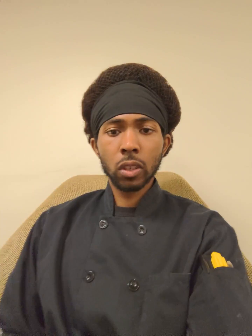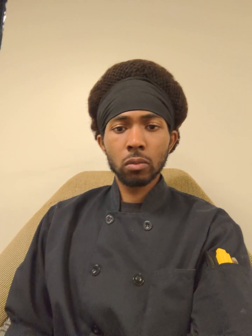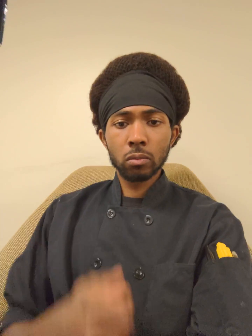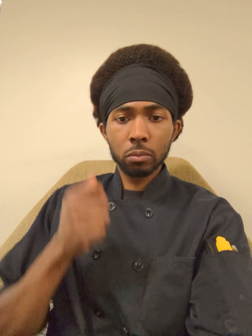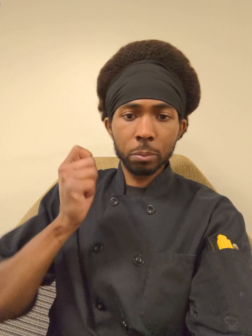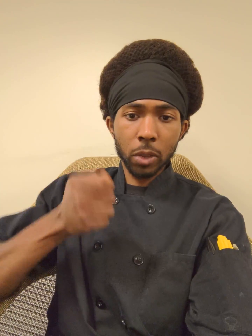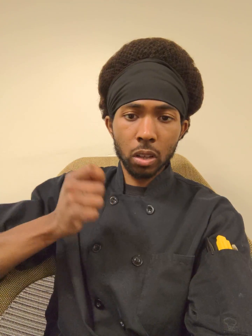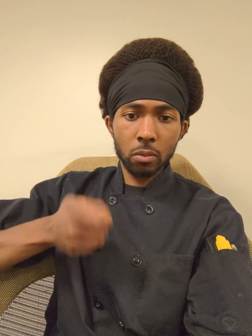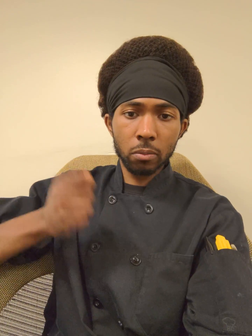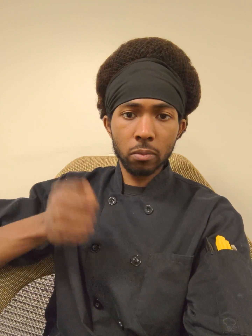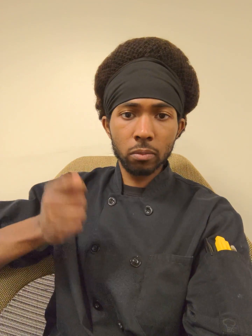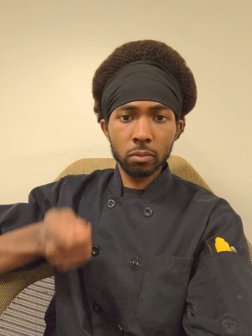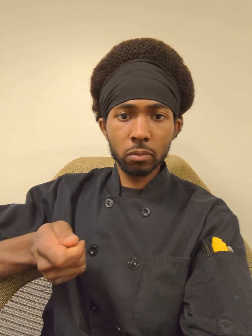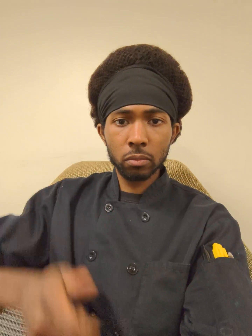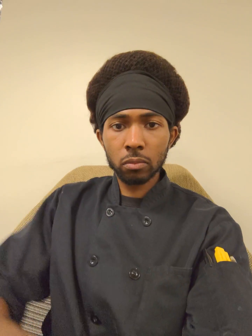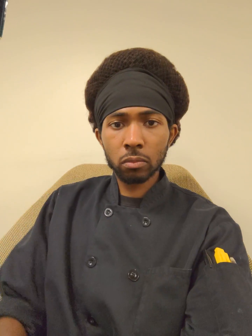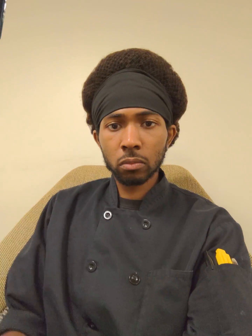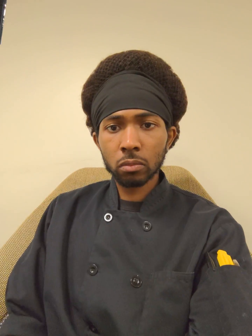cart